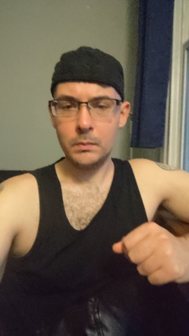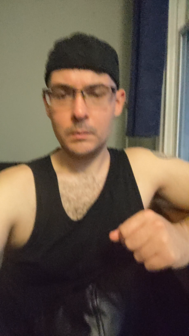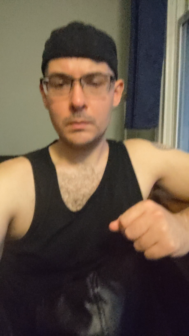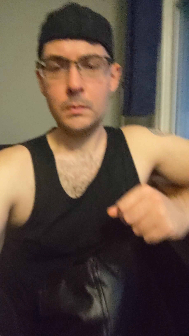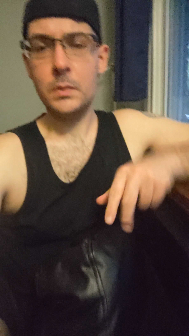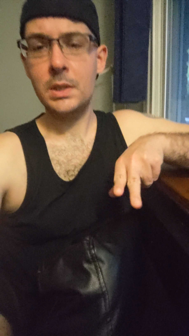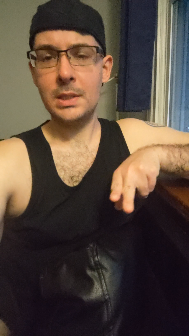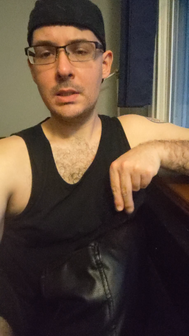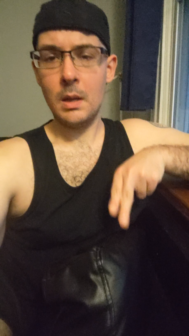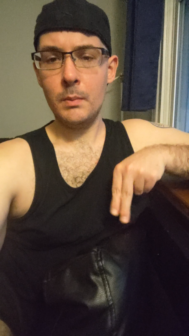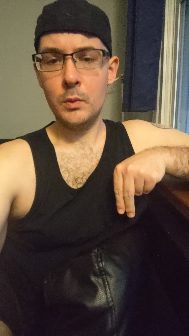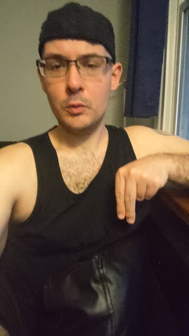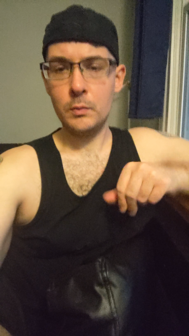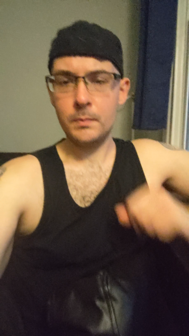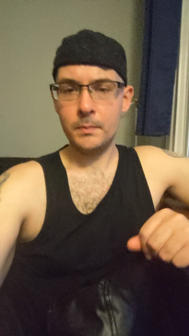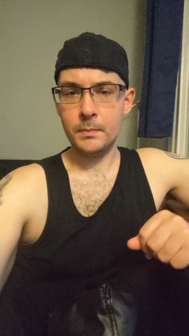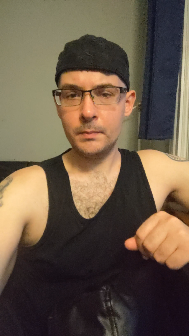diaper